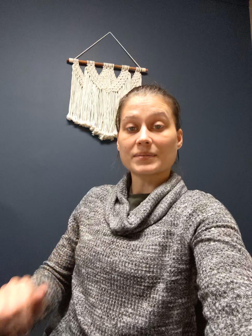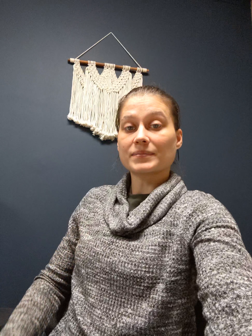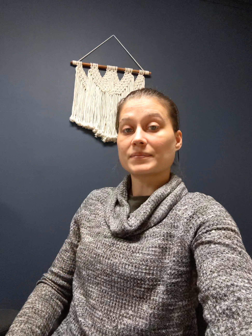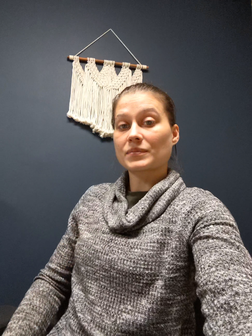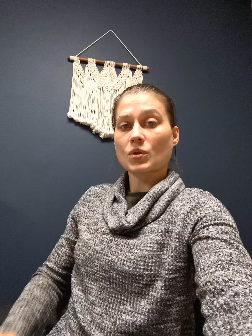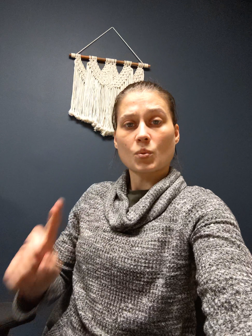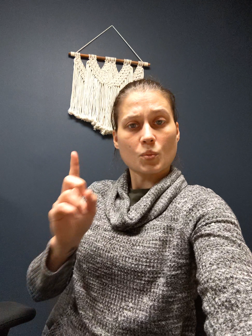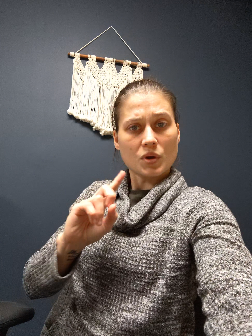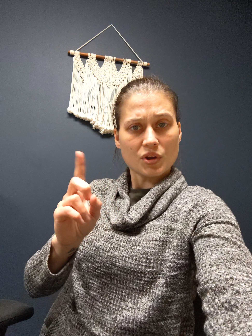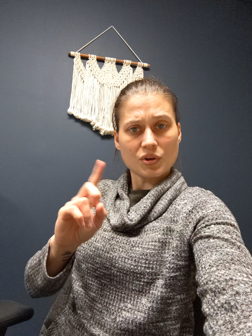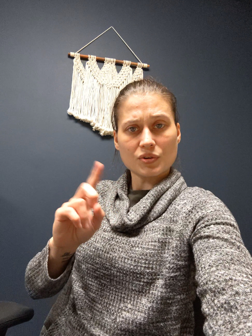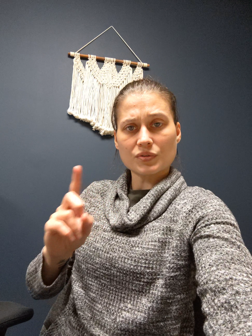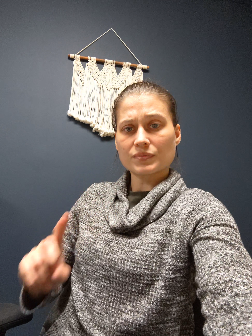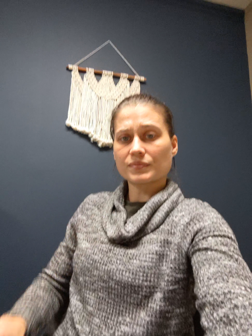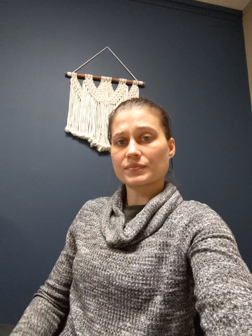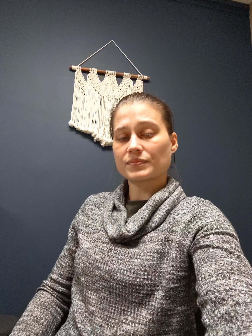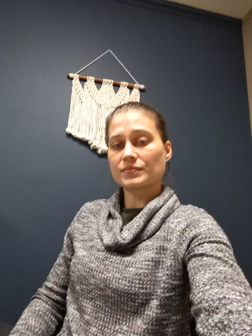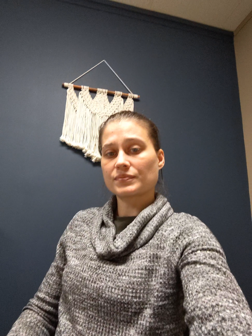where